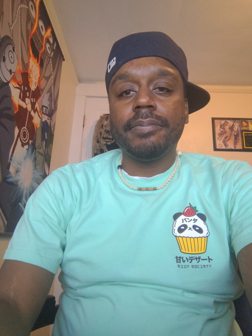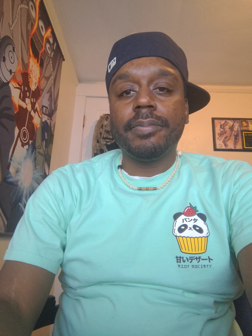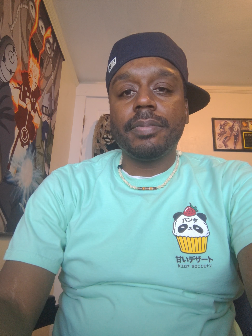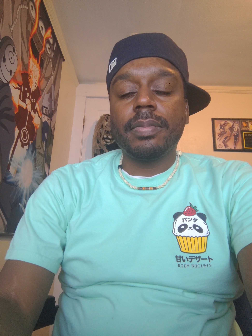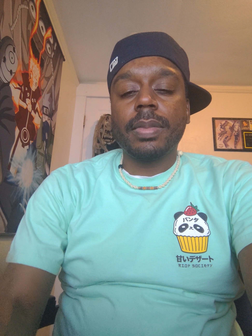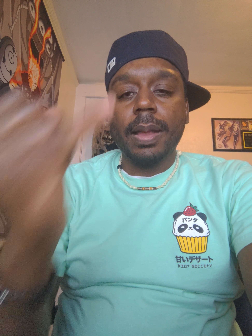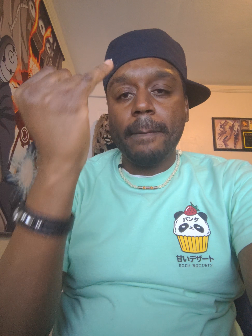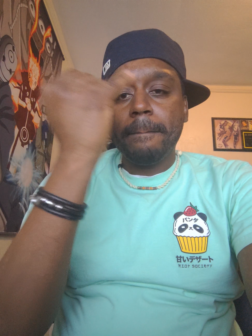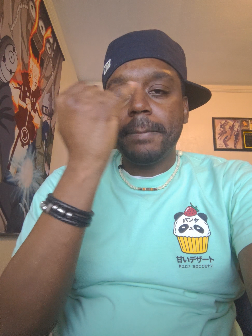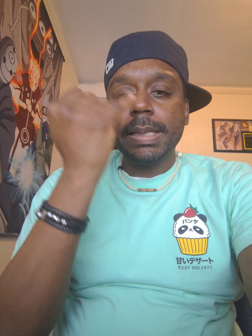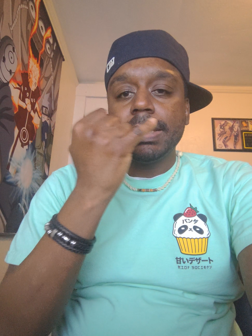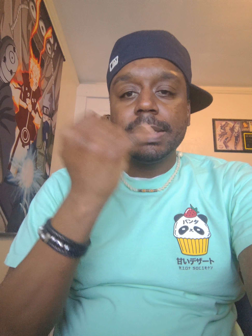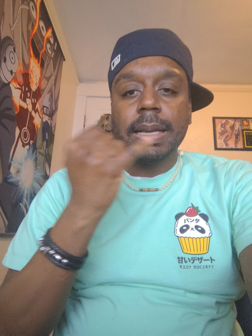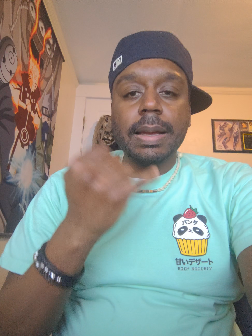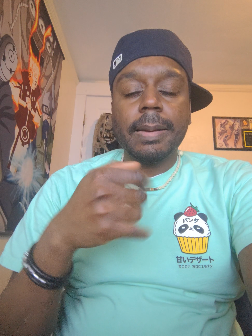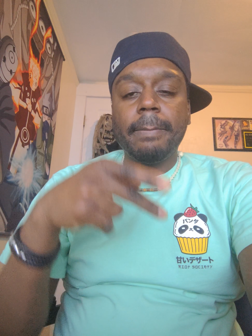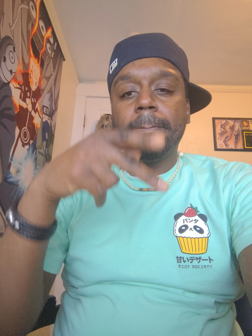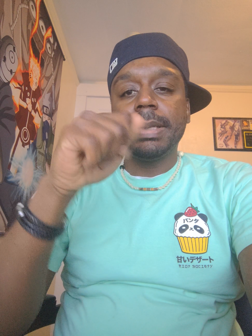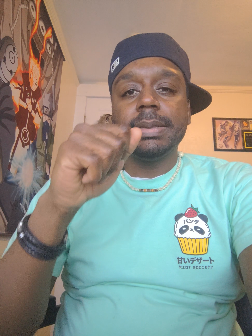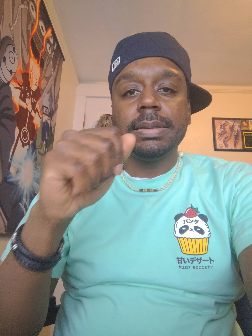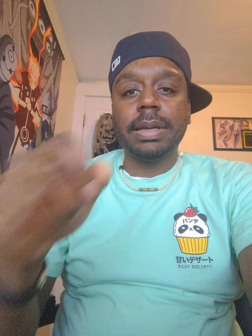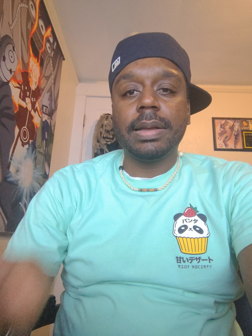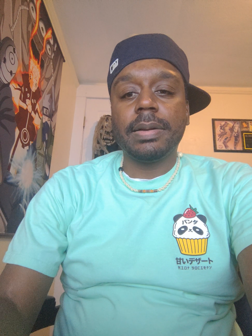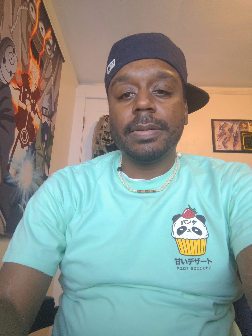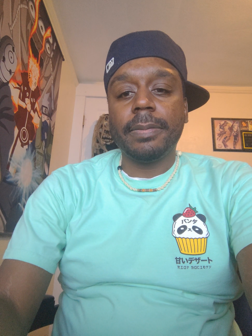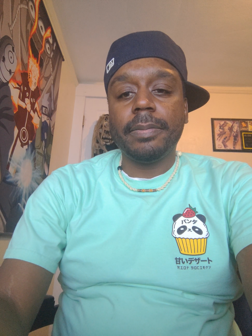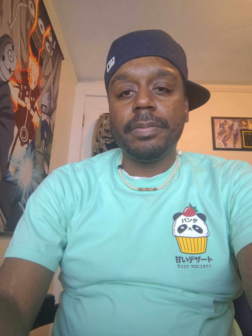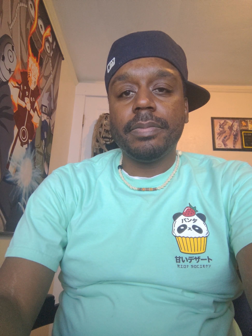pizza